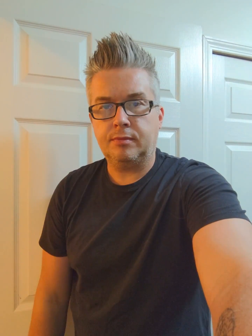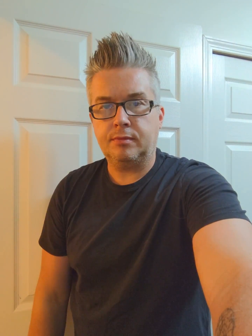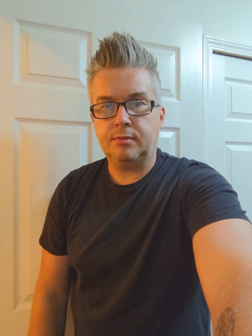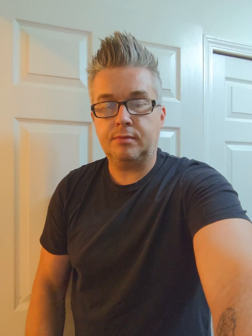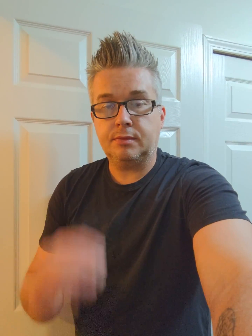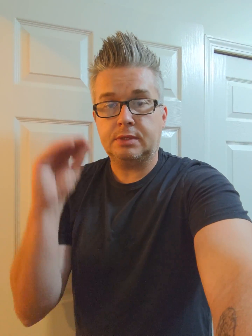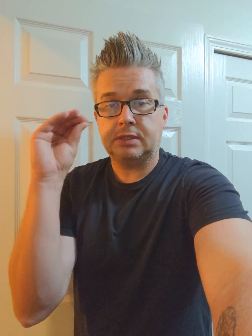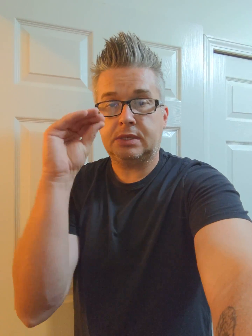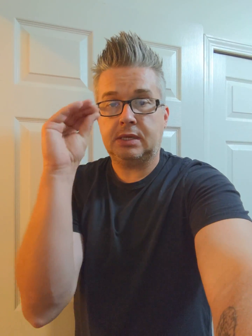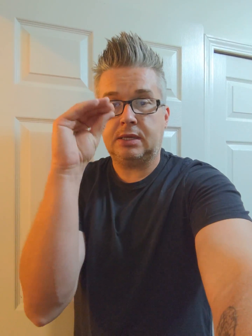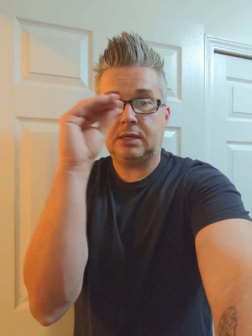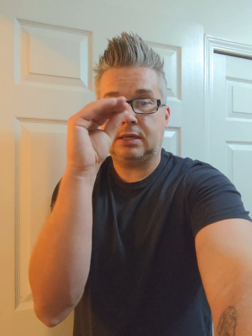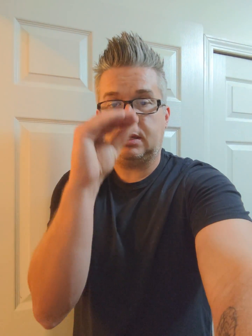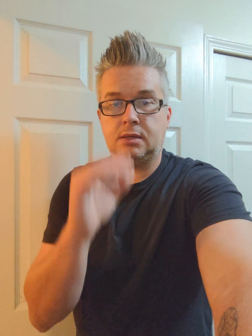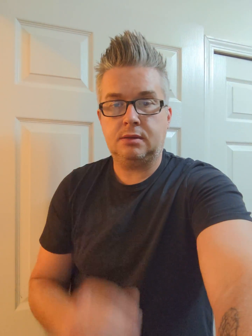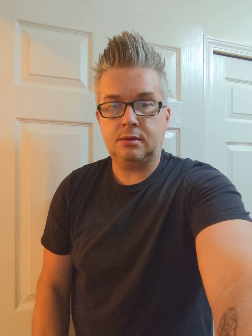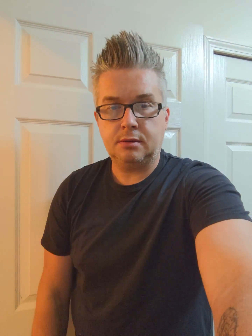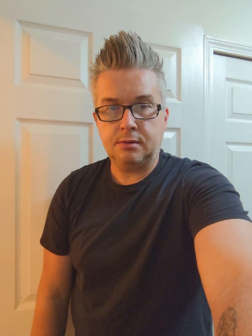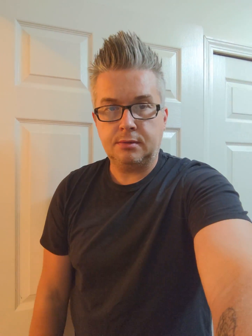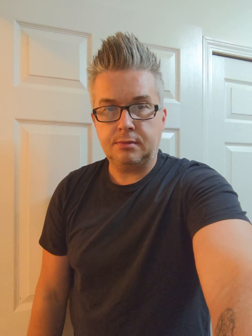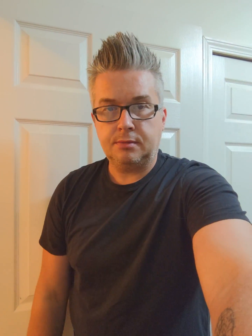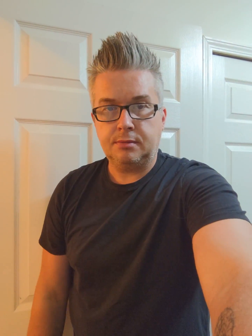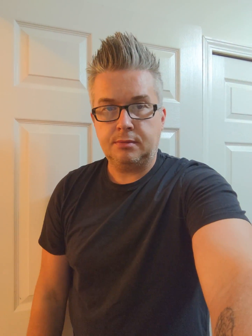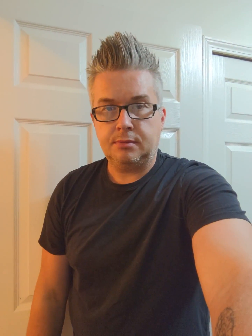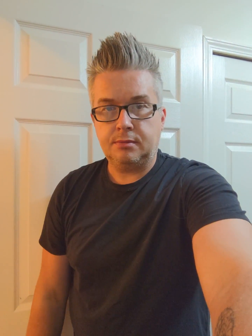dinosaur